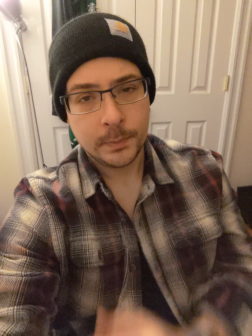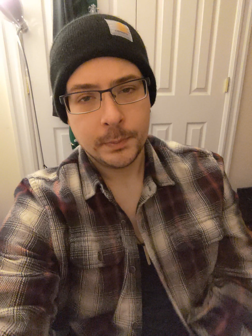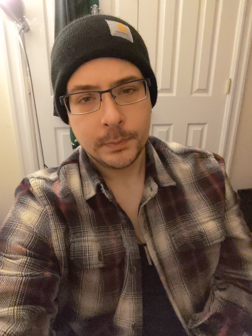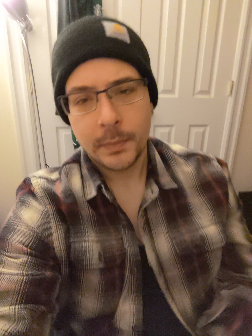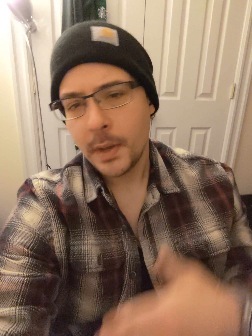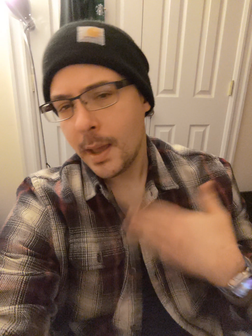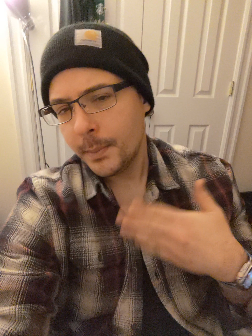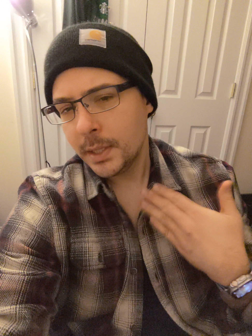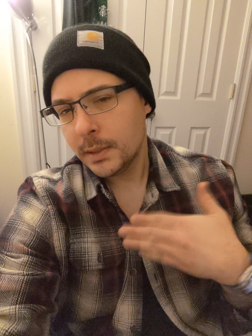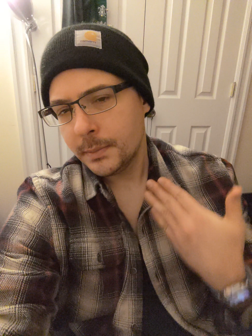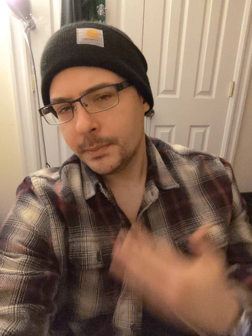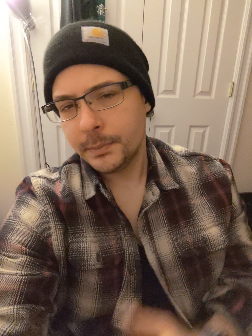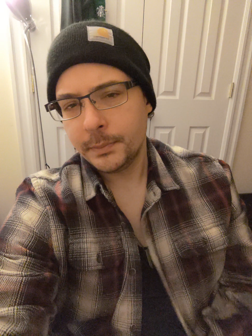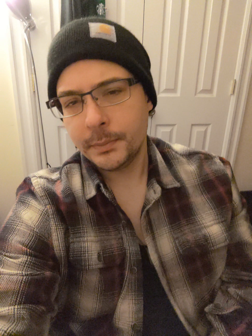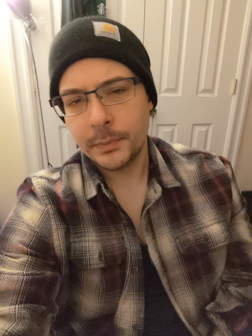happy